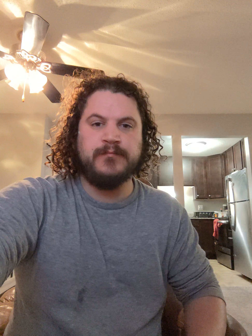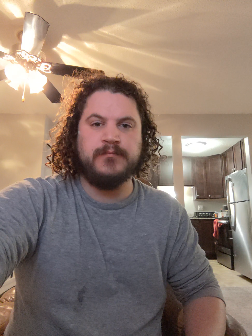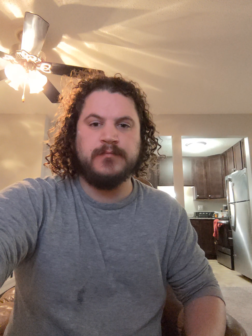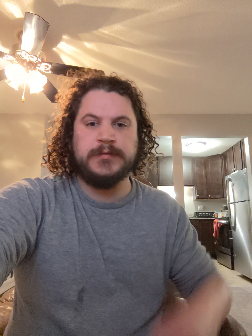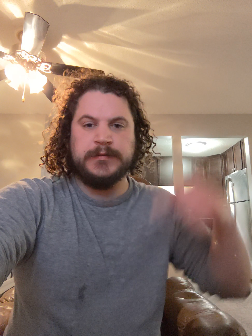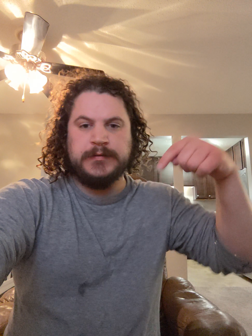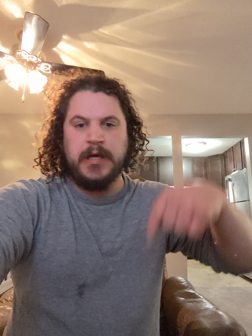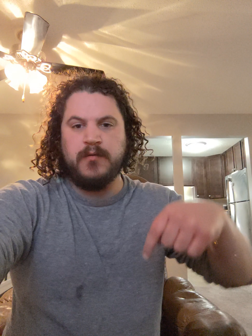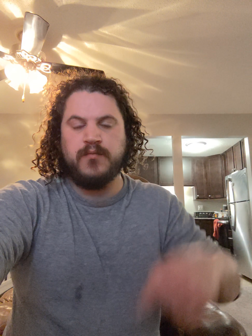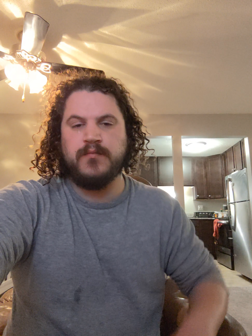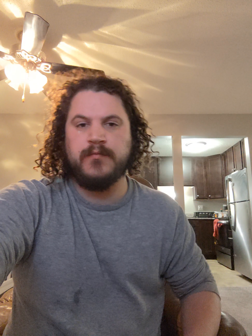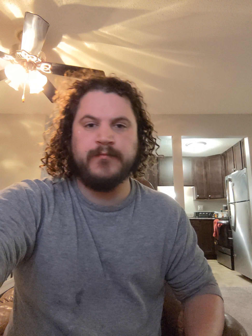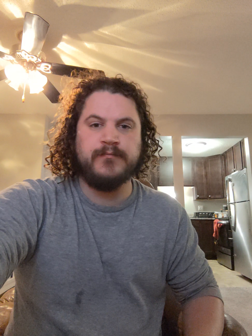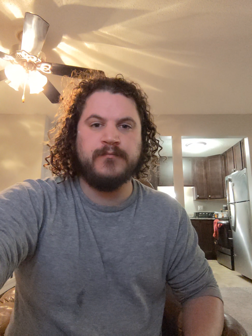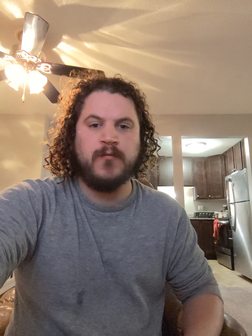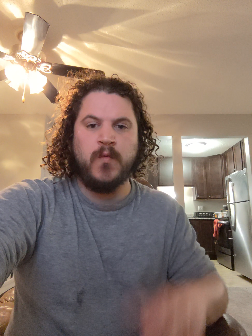down